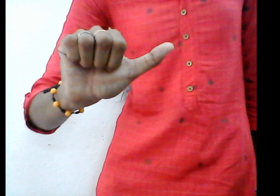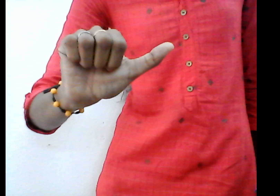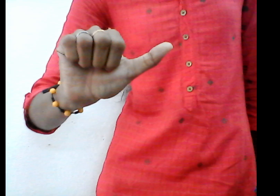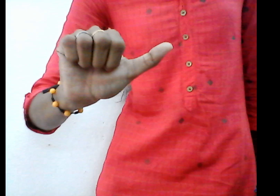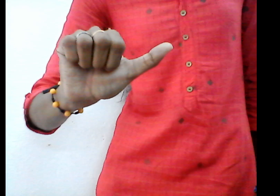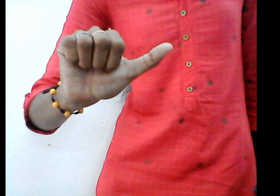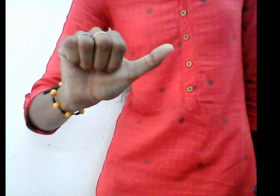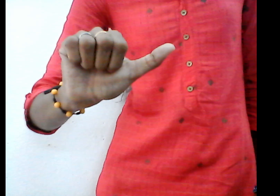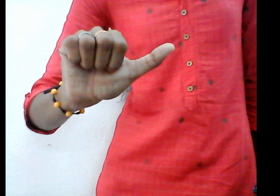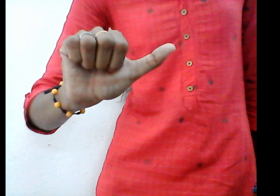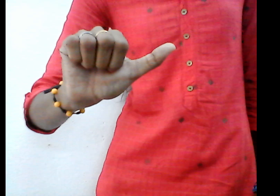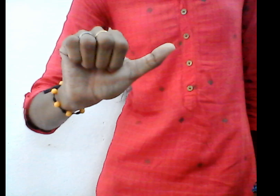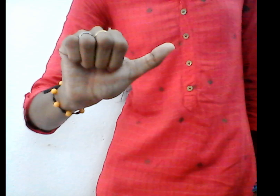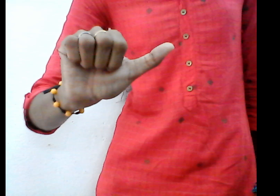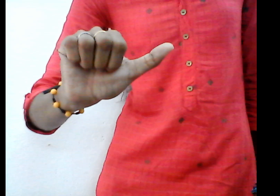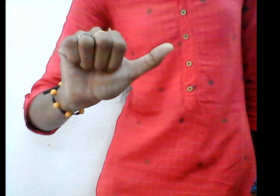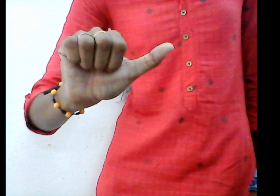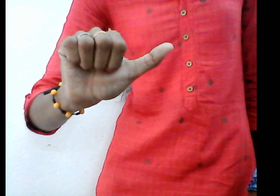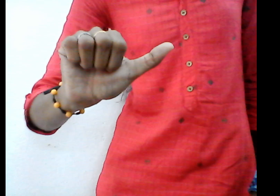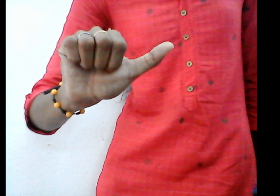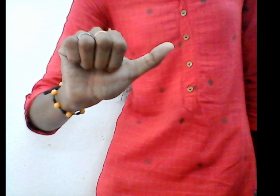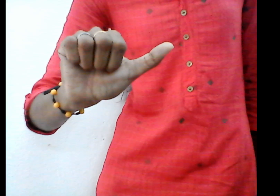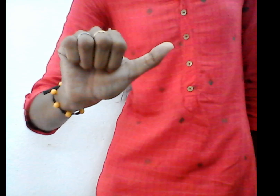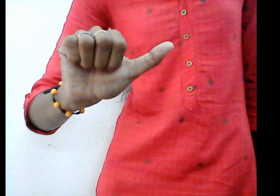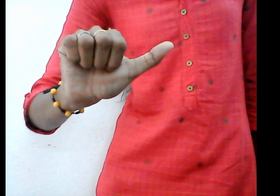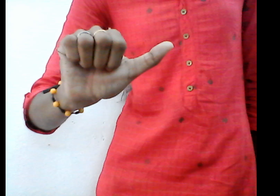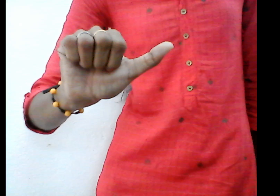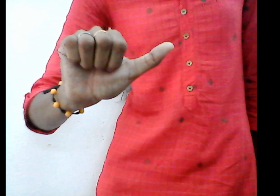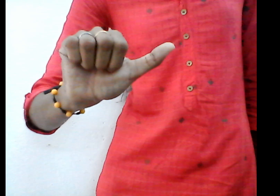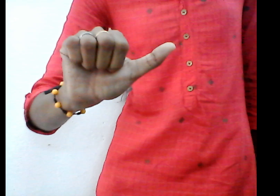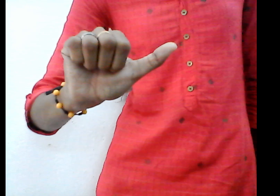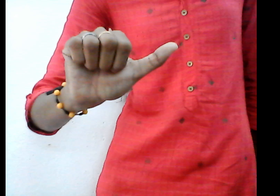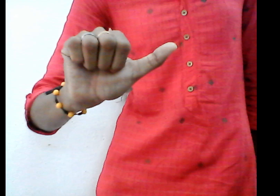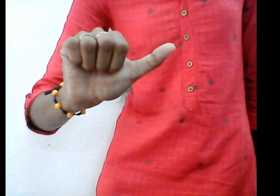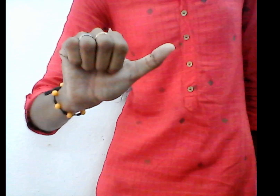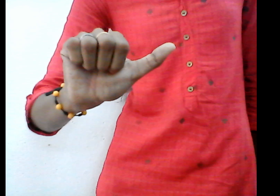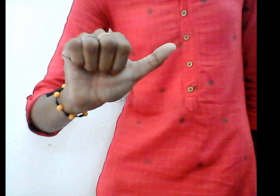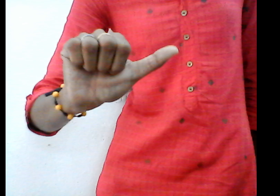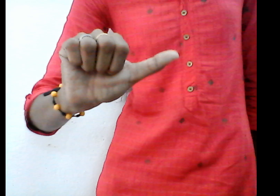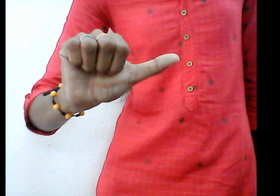എ